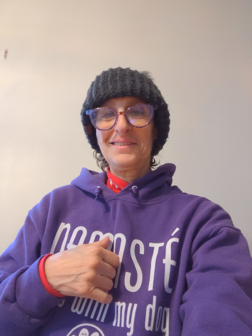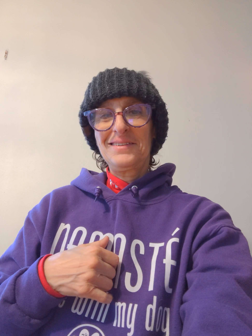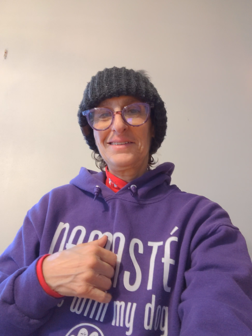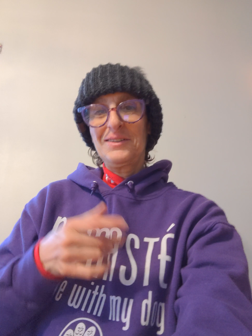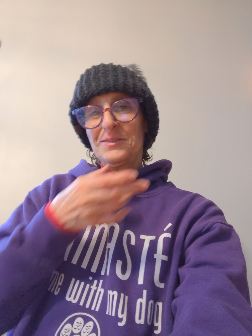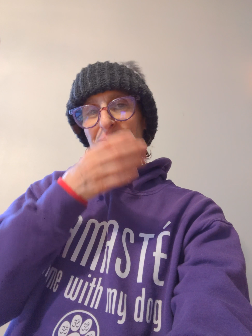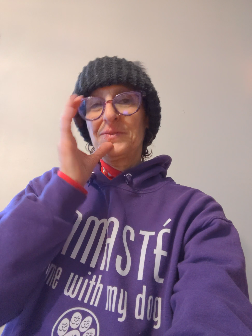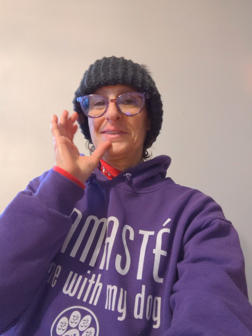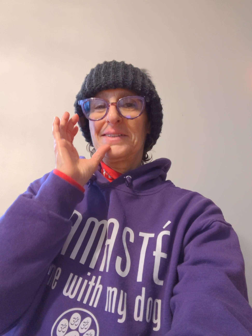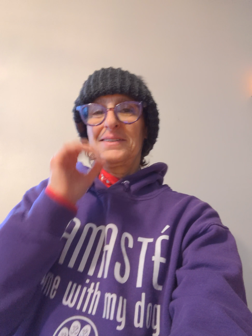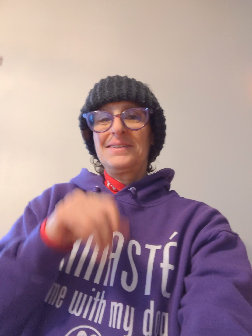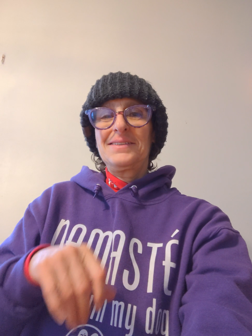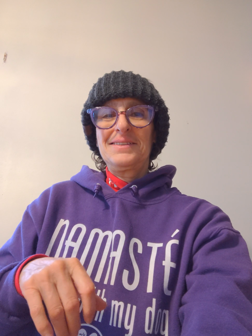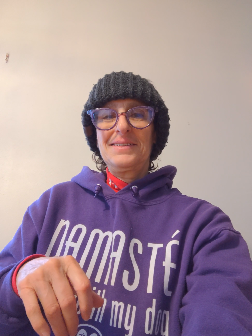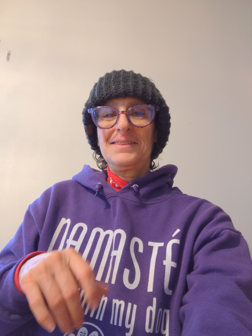drink